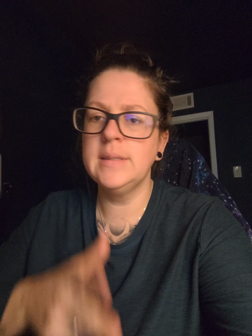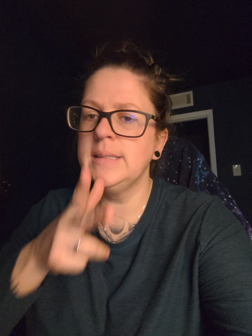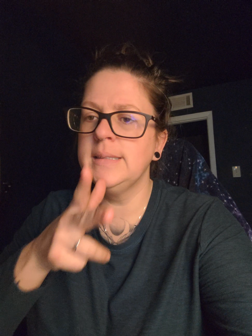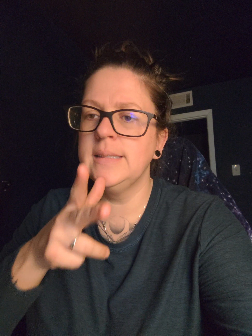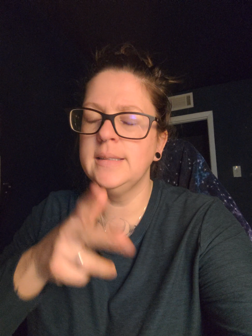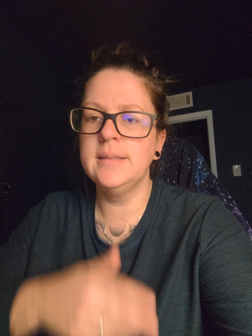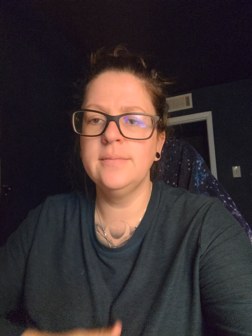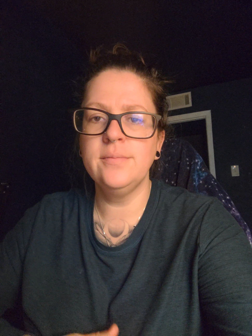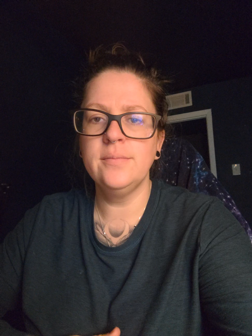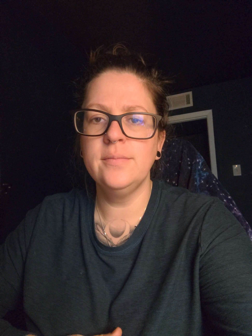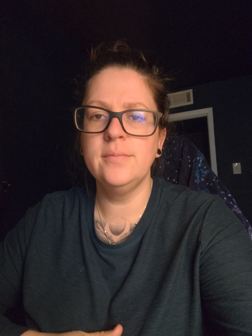hen